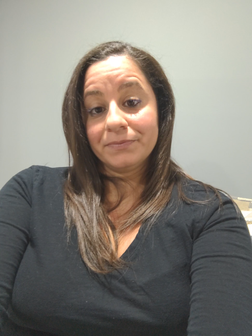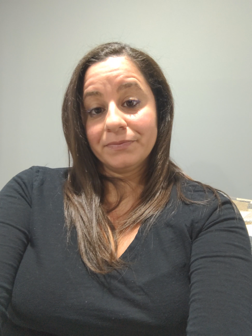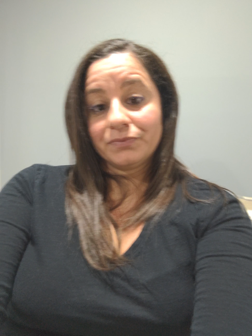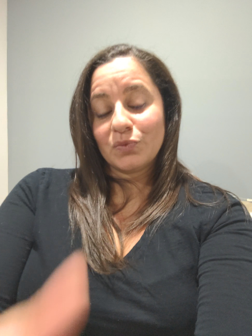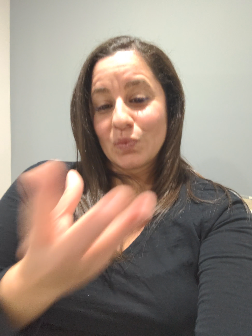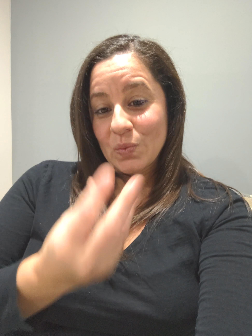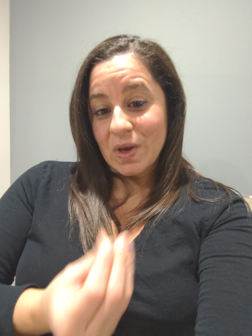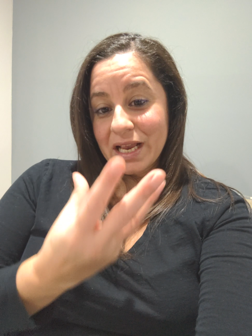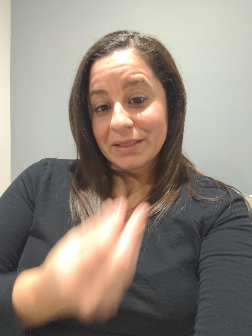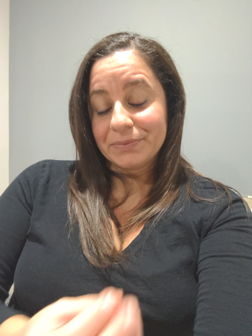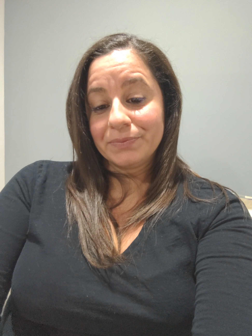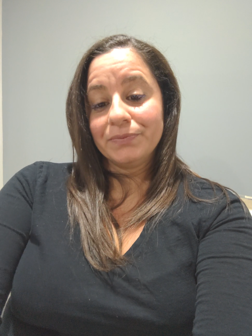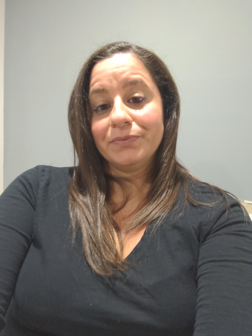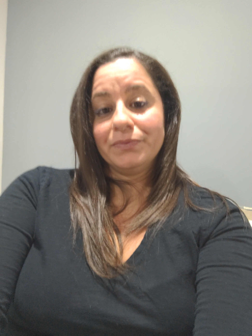wet